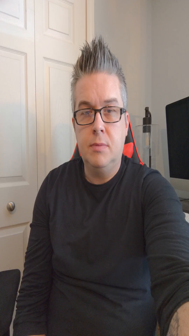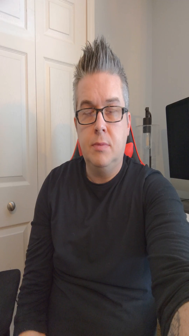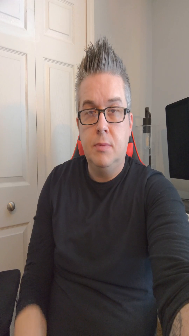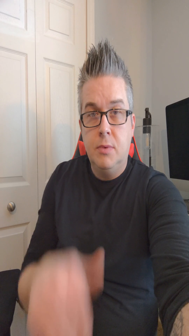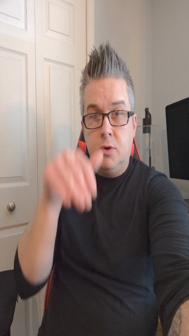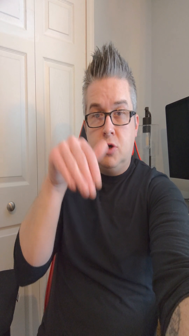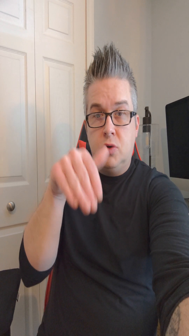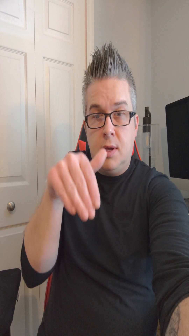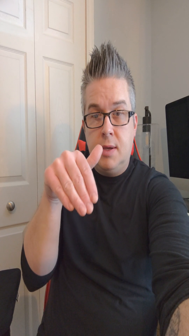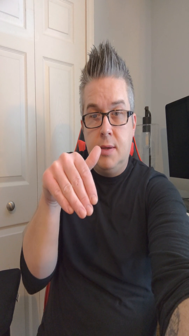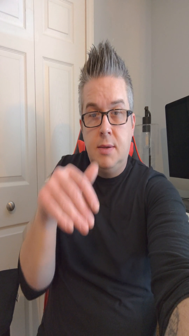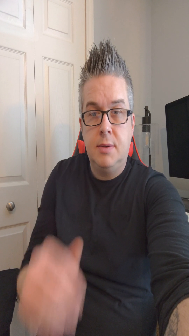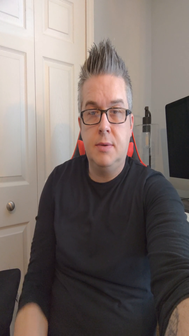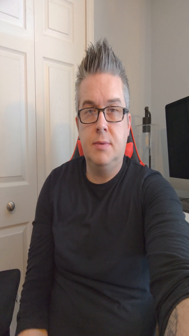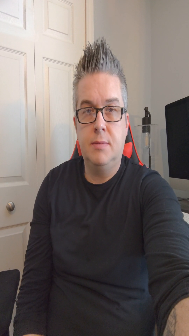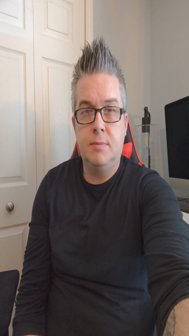night